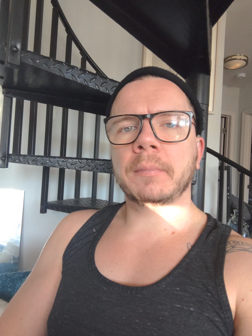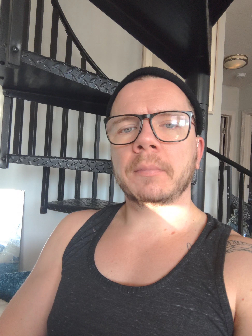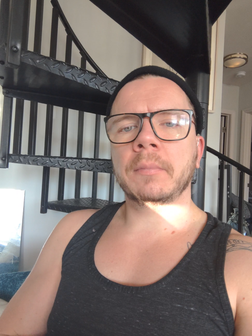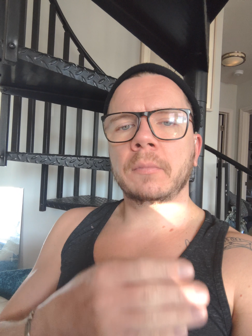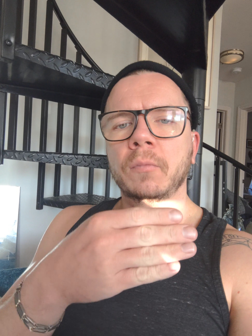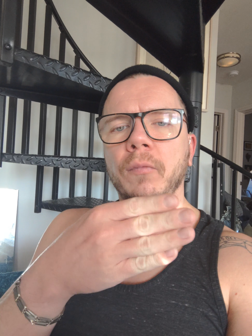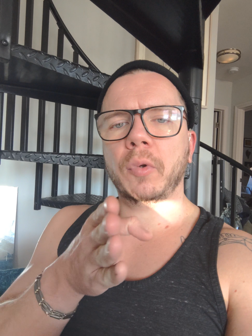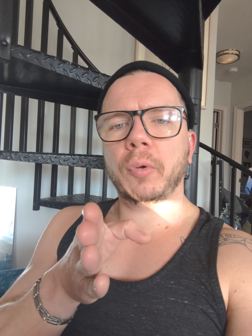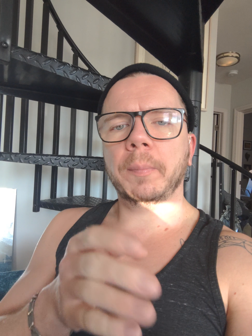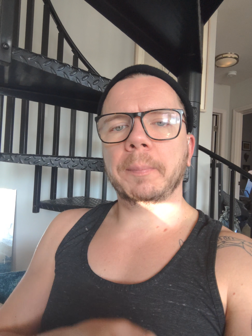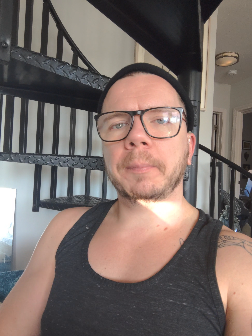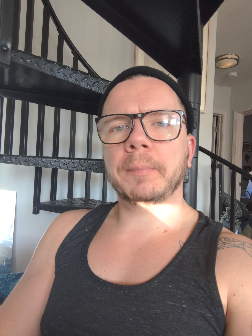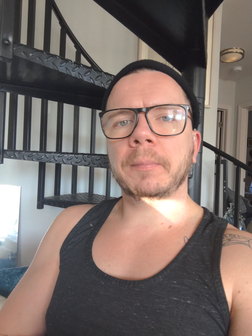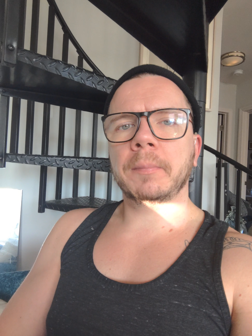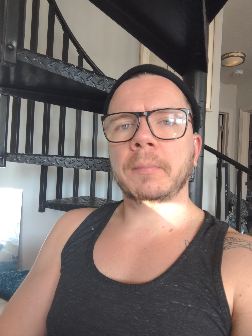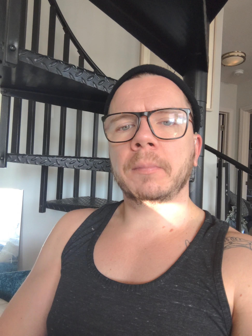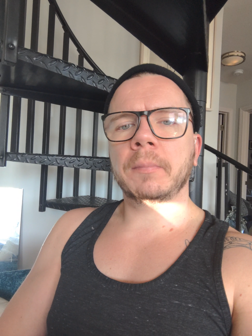room